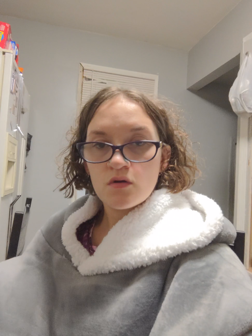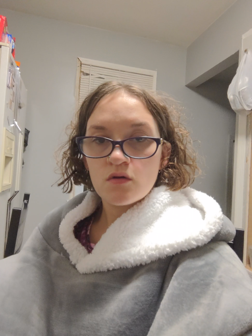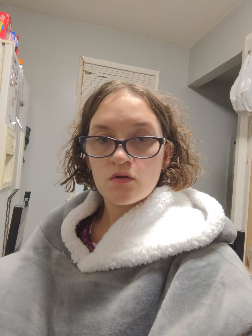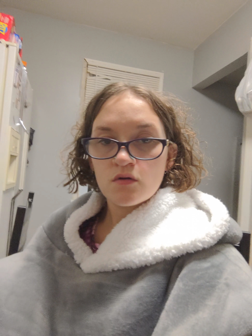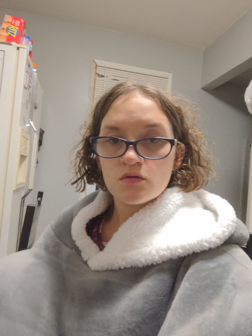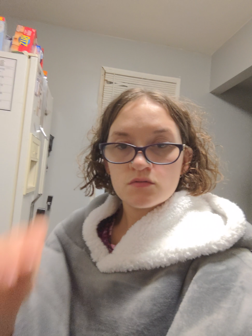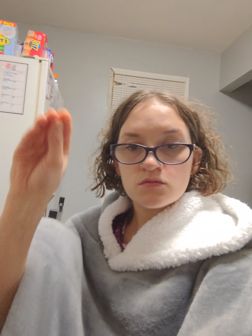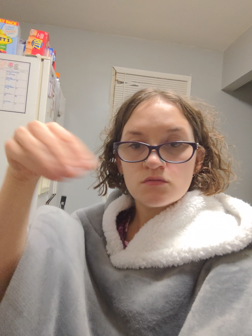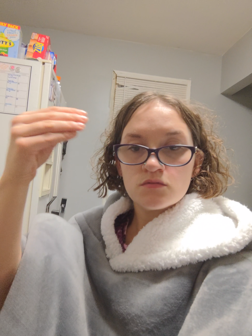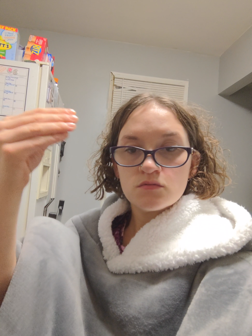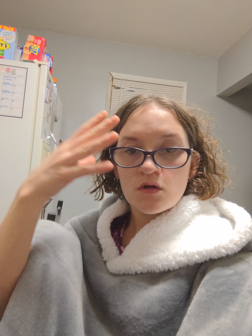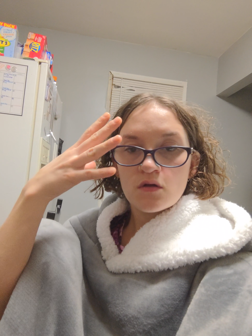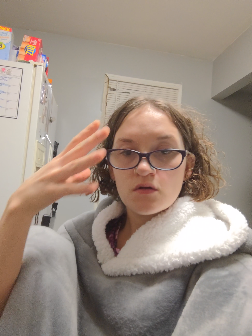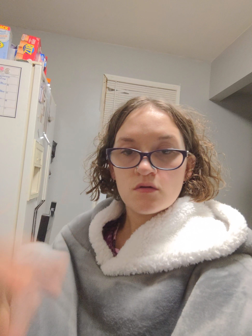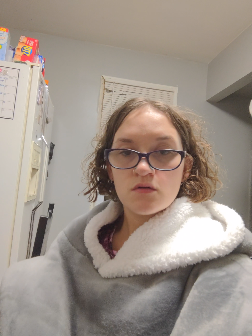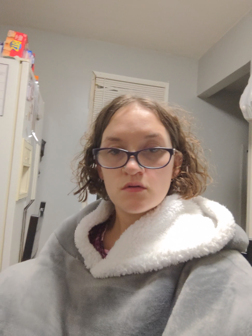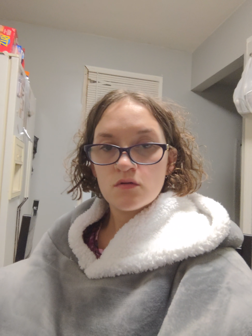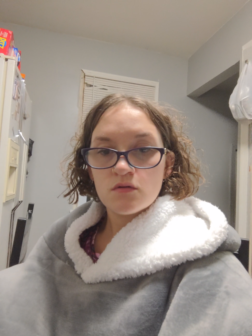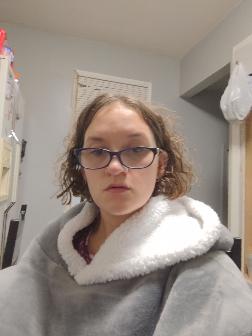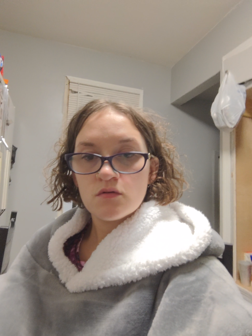sun